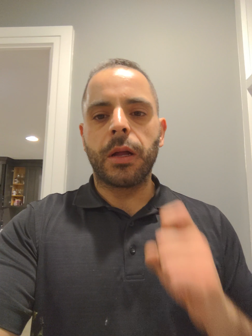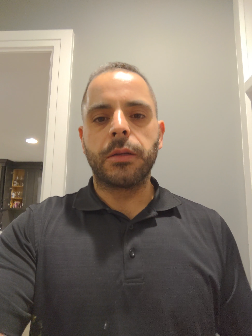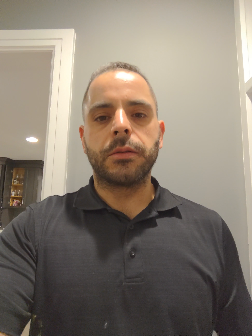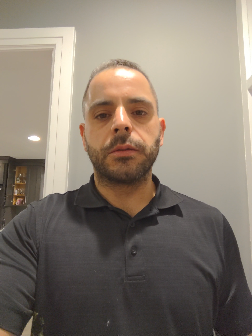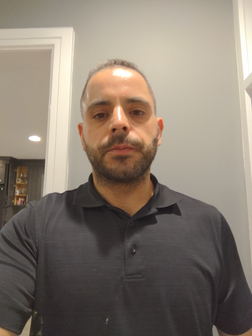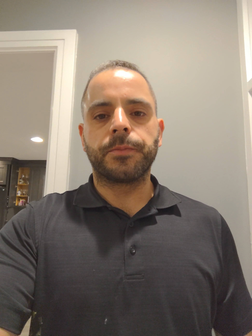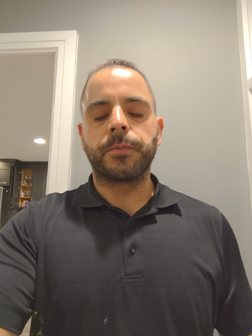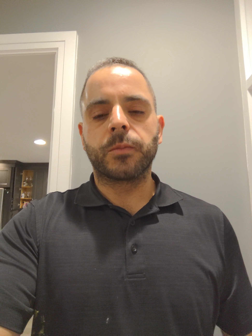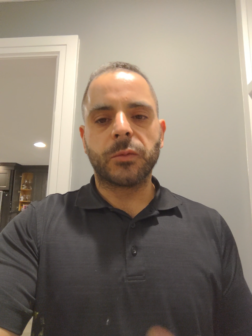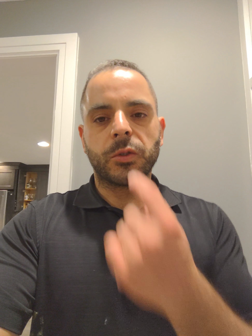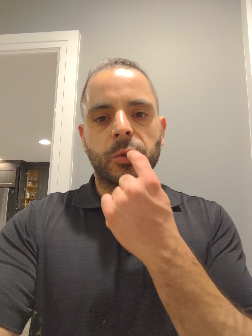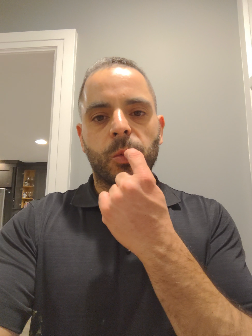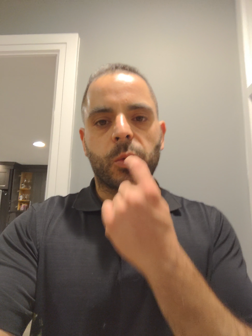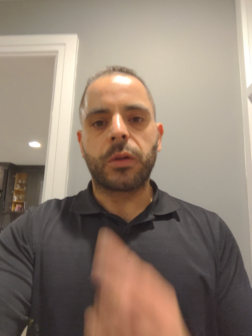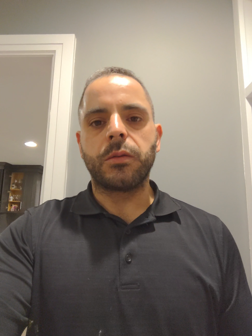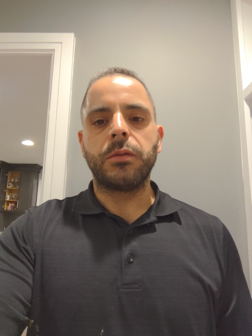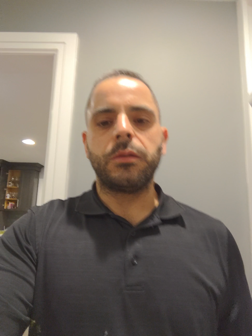tooth